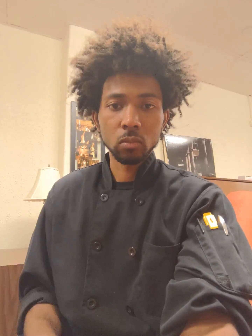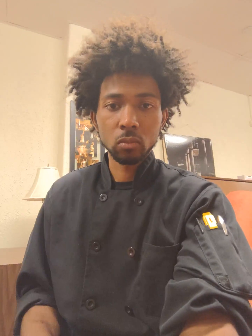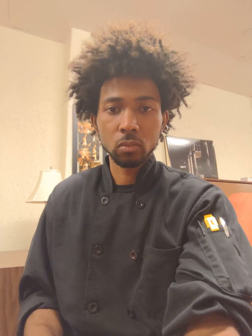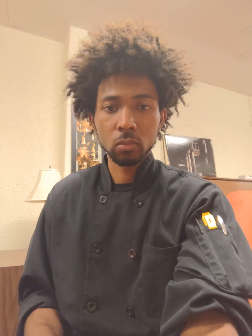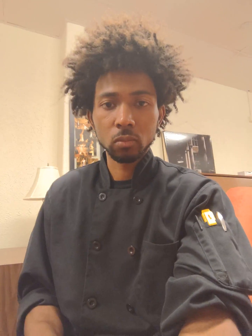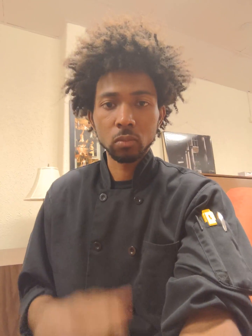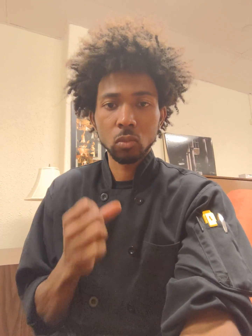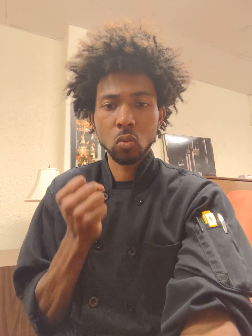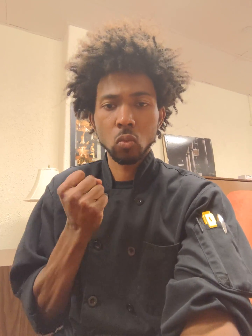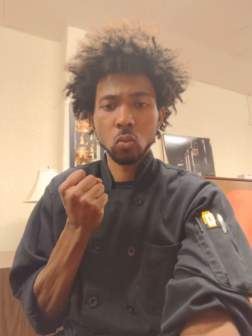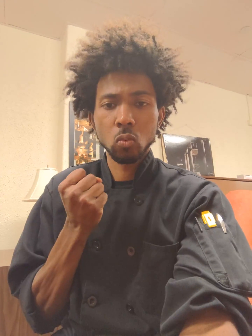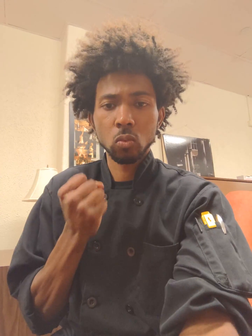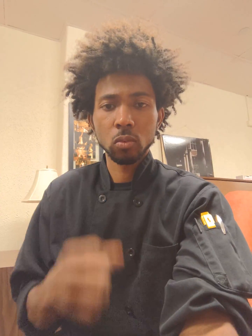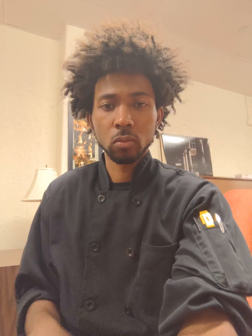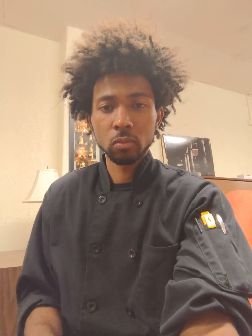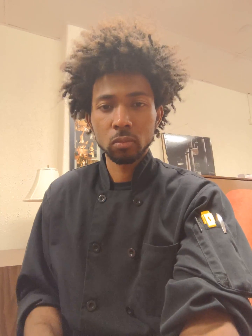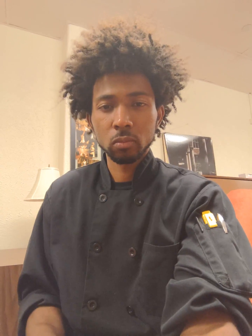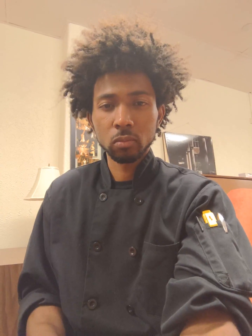hold